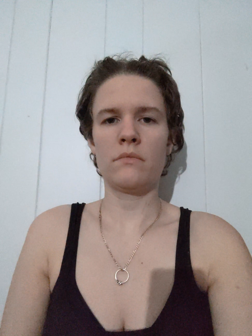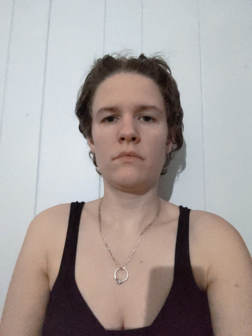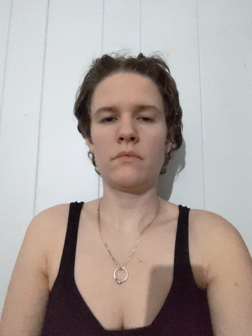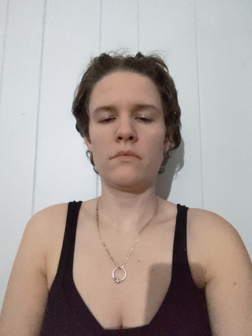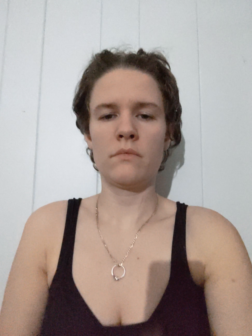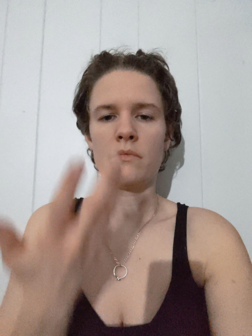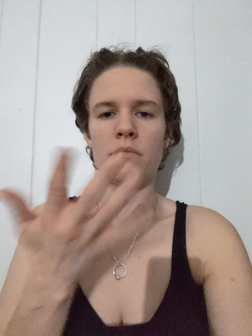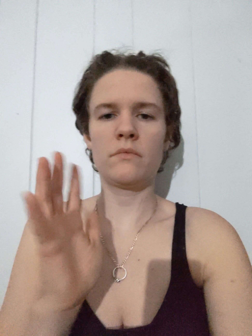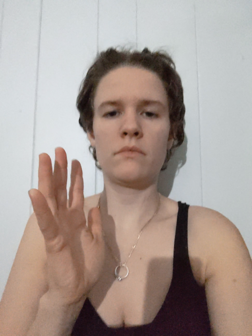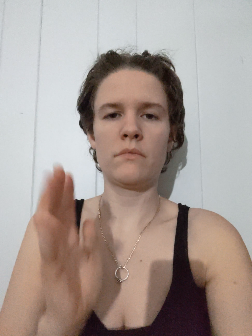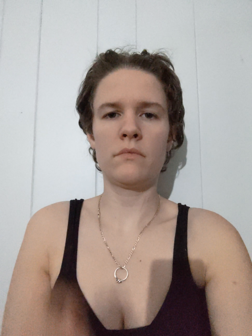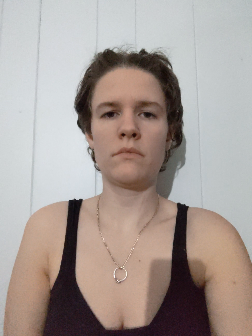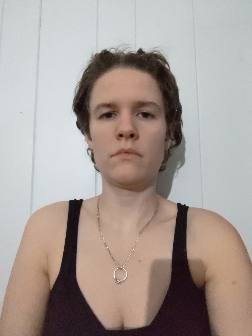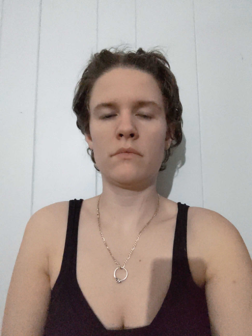finish